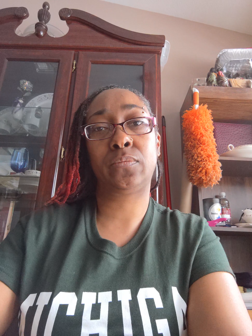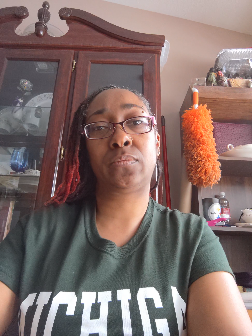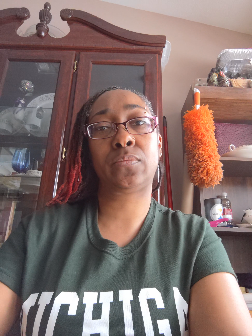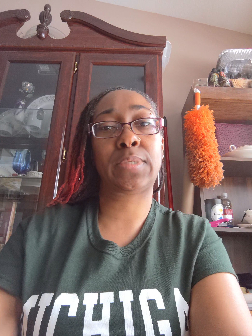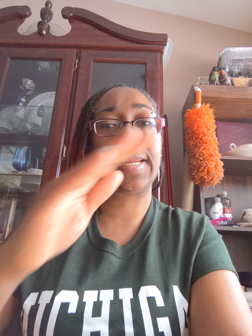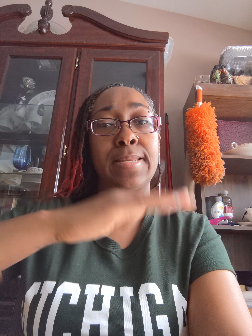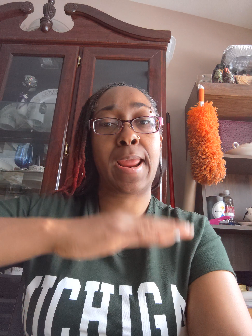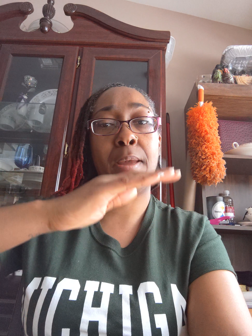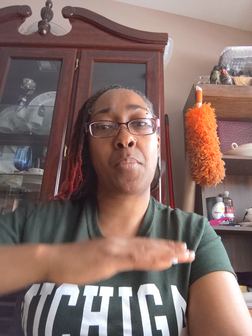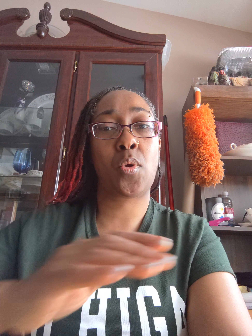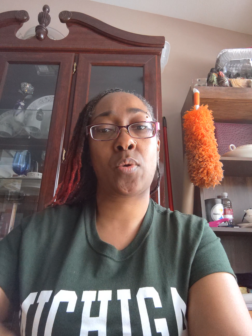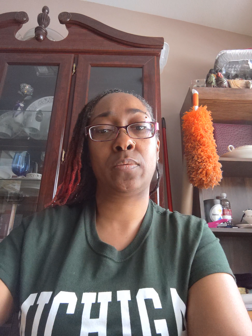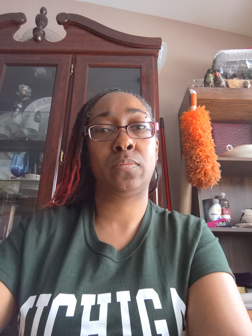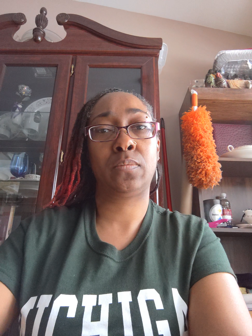table